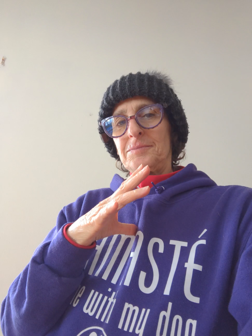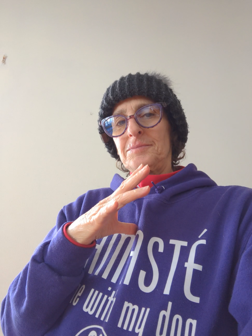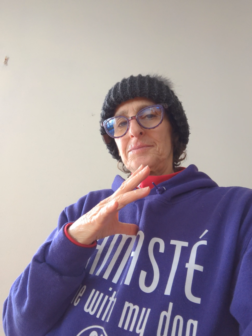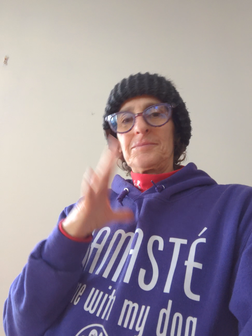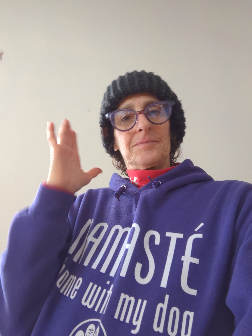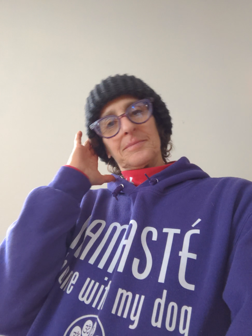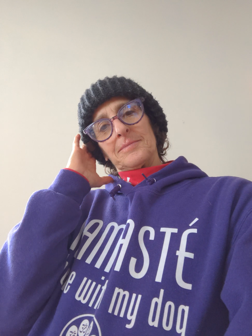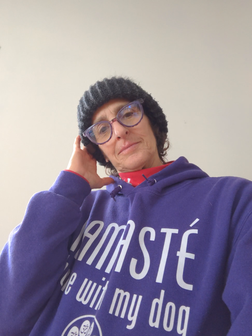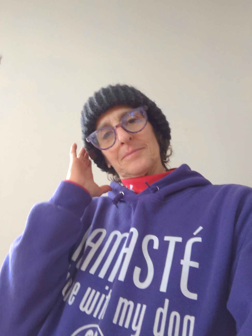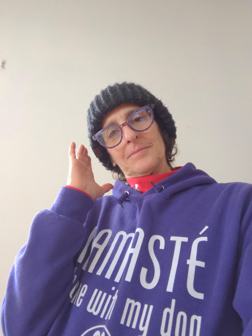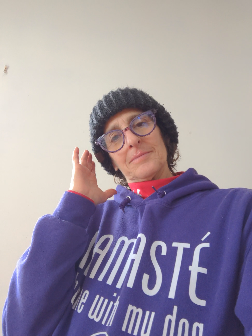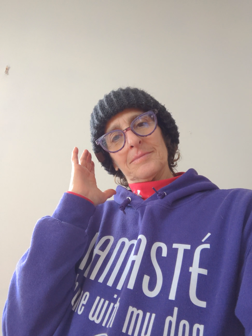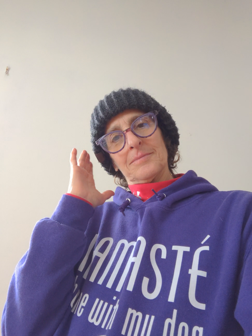bed